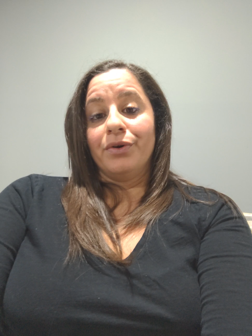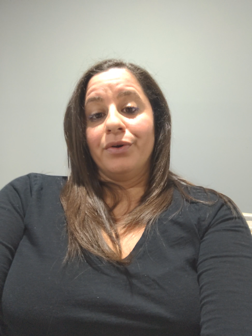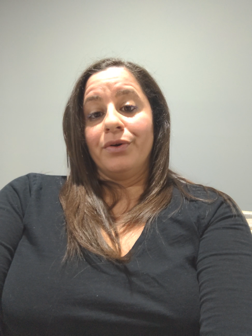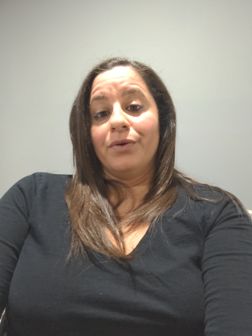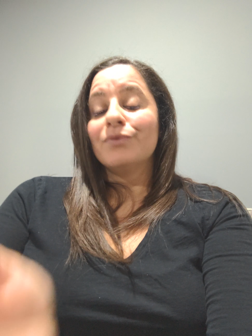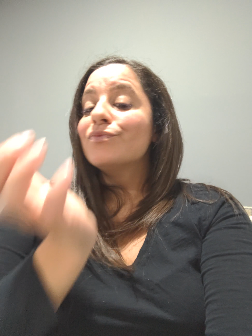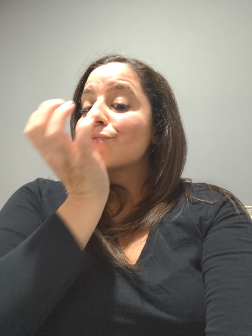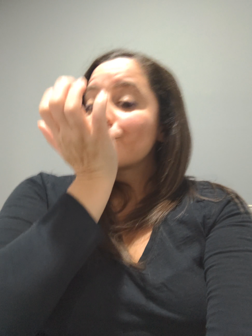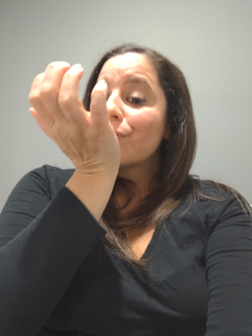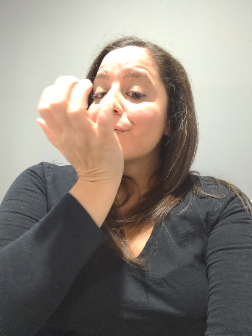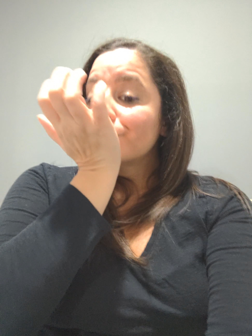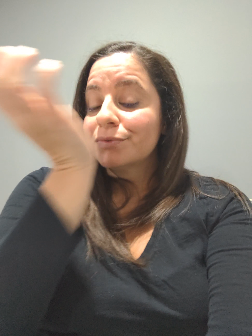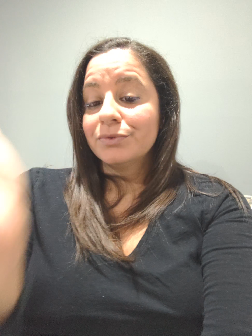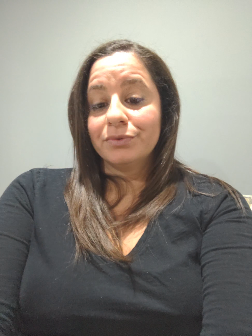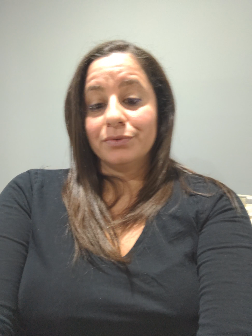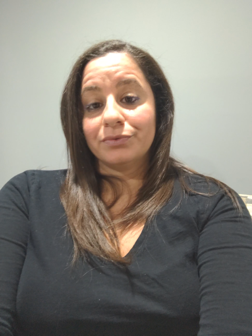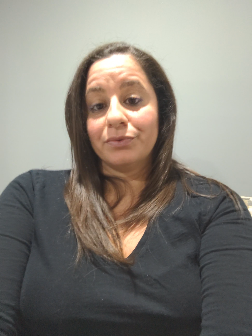grass